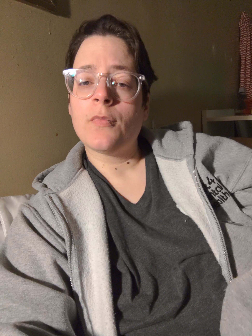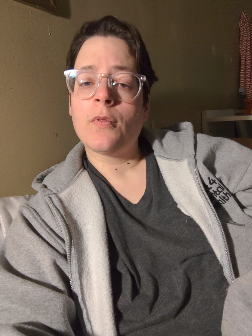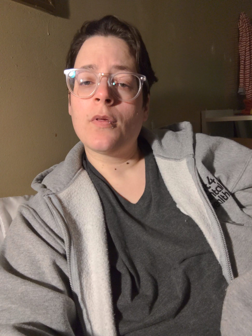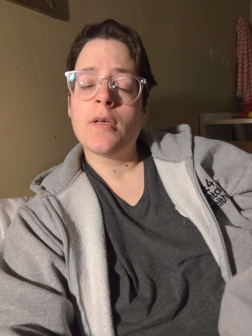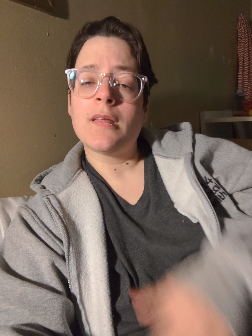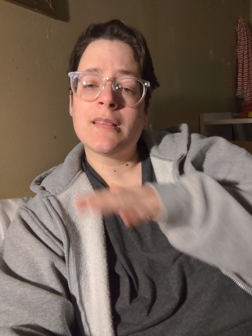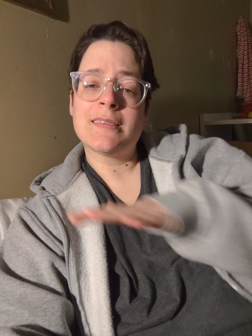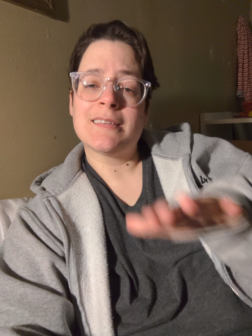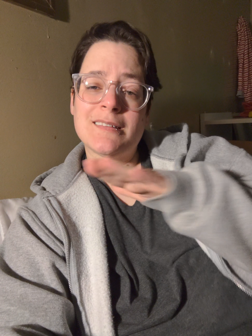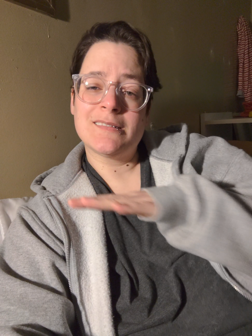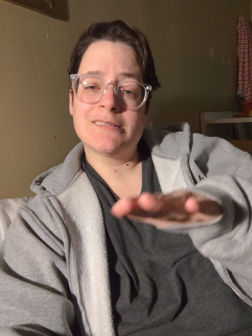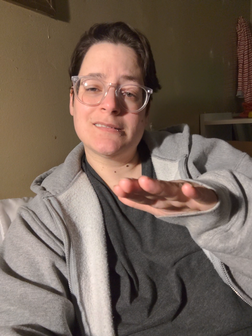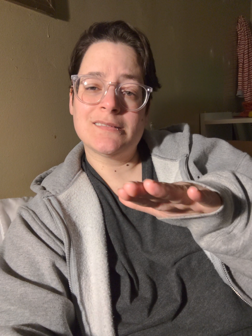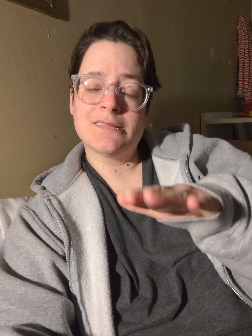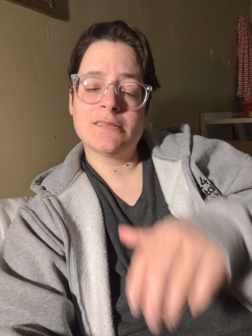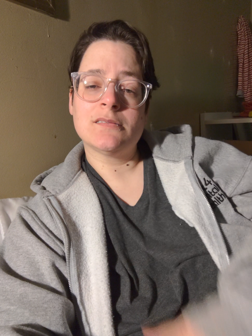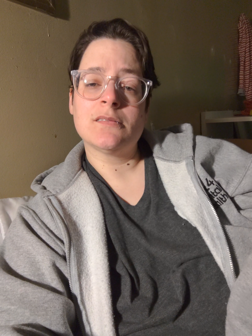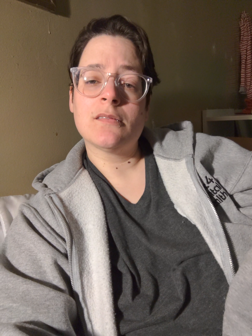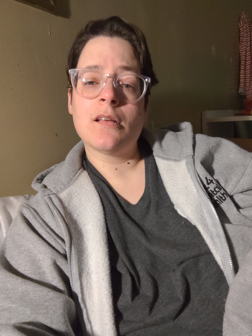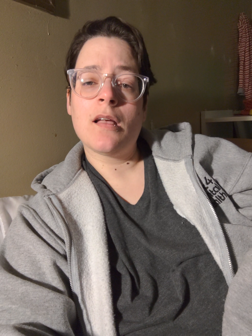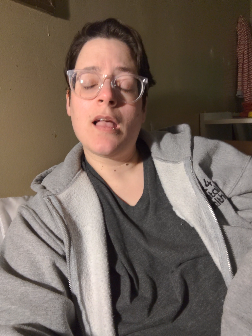clean